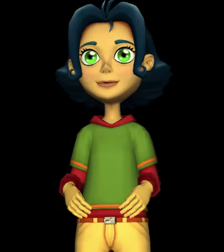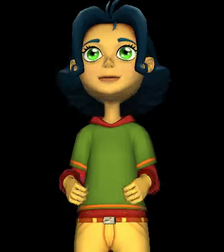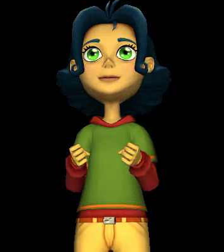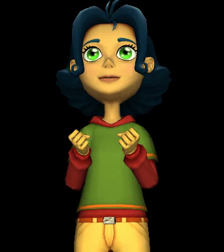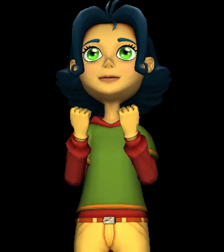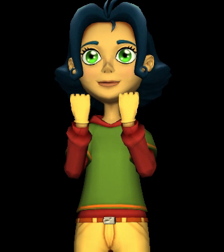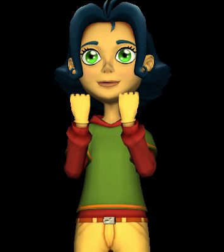قوي